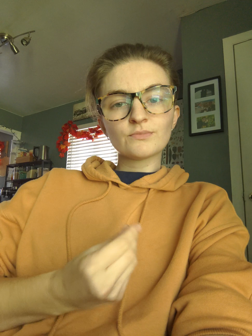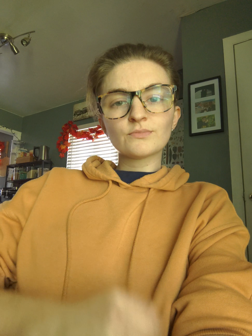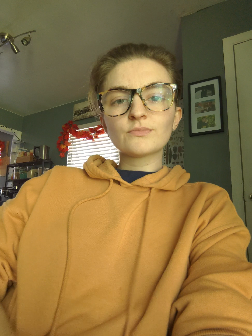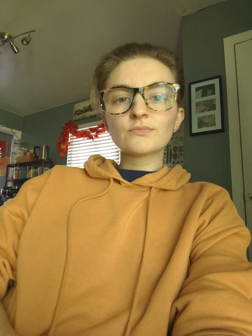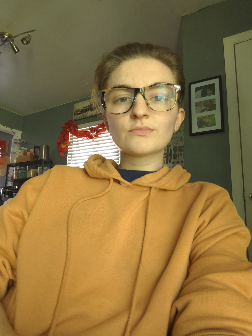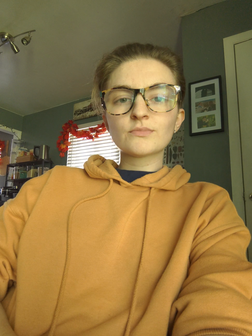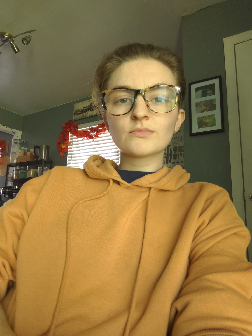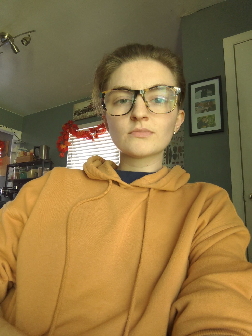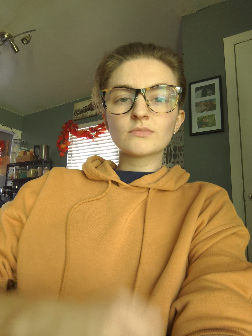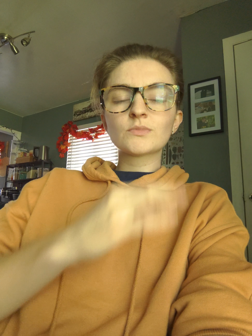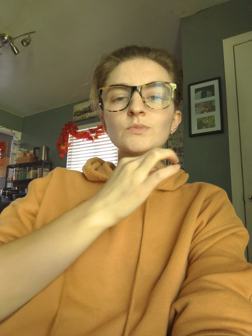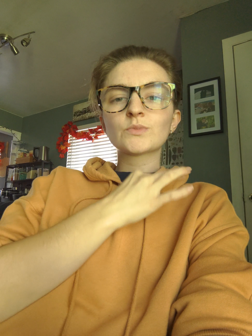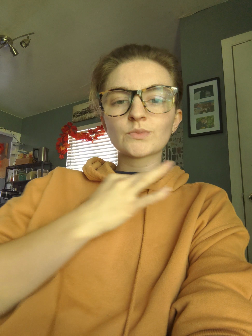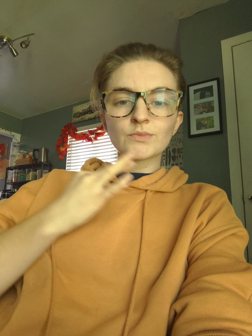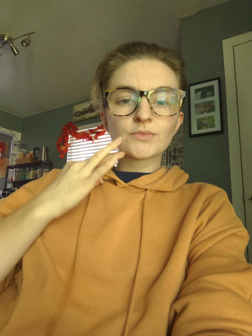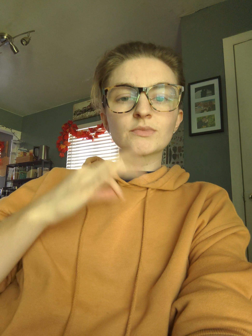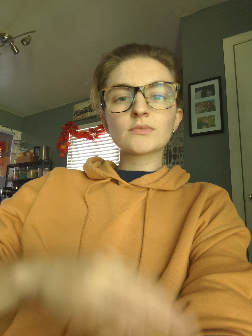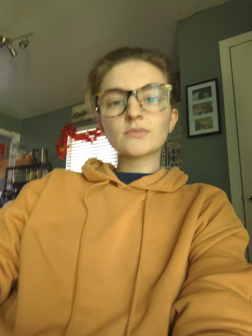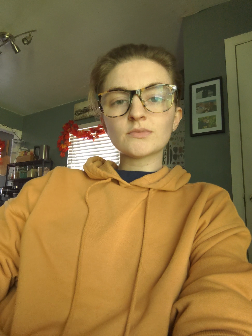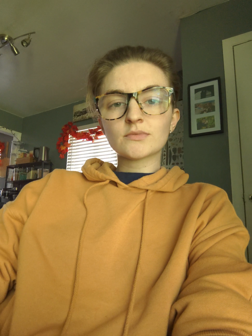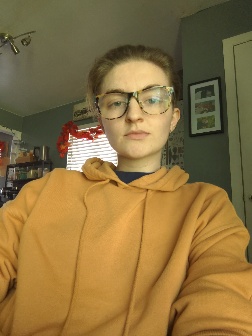beads